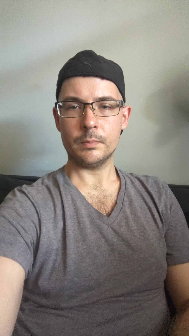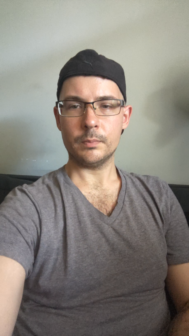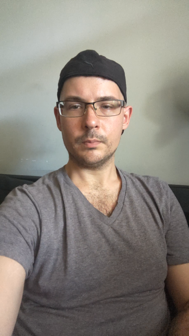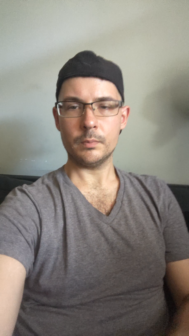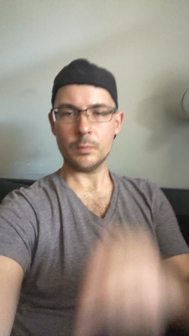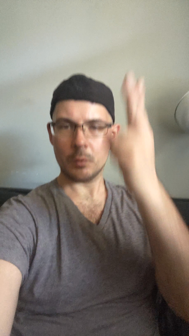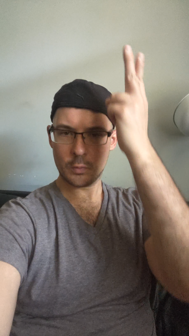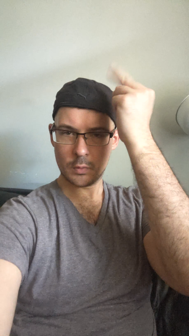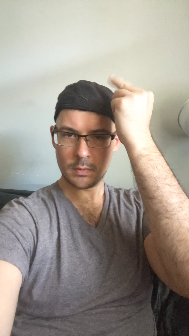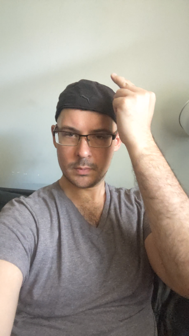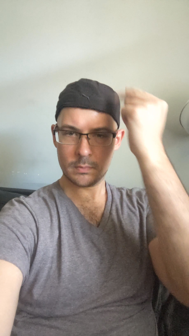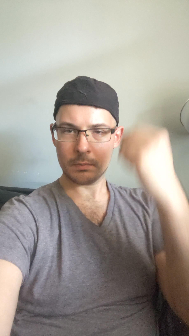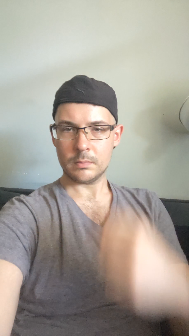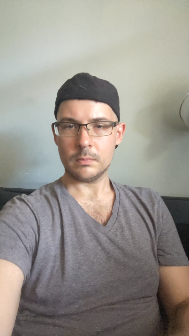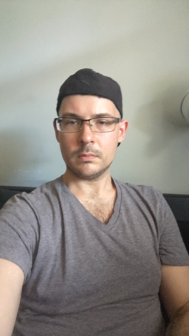rabbit